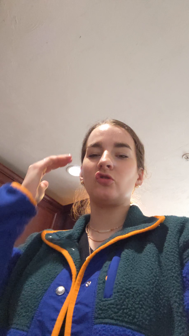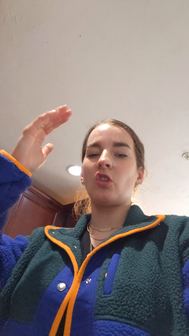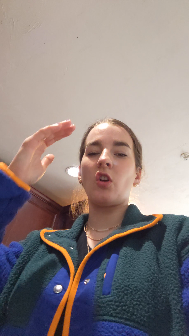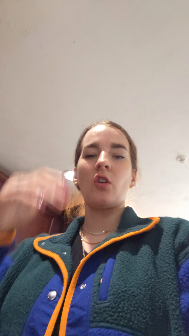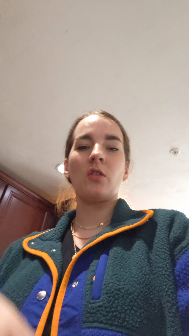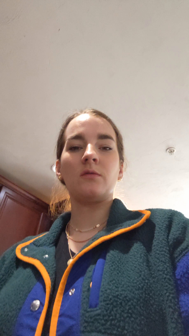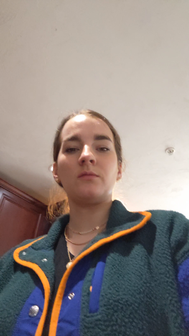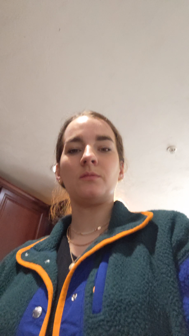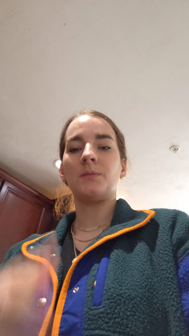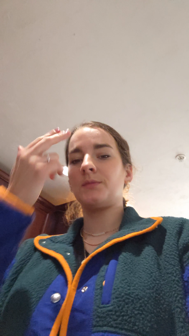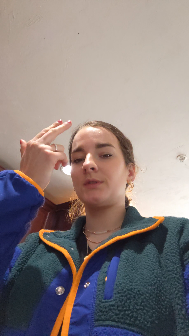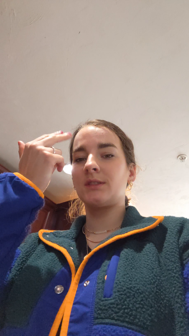bunny